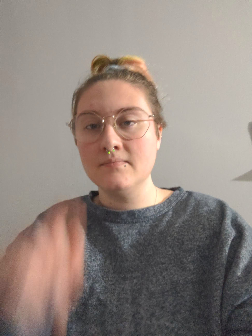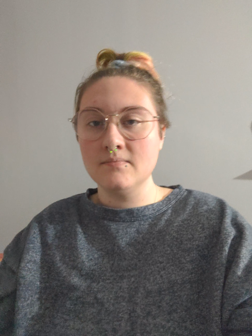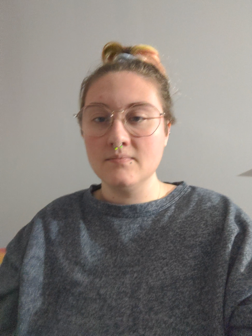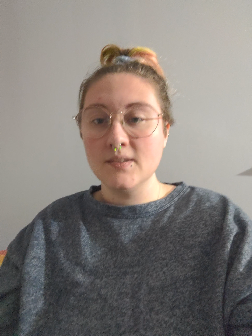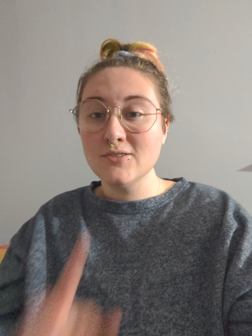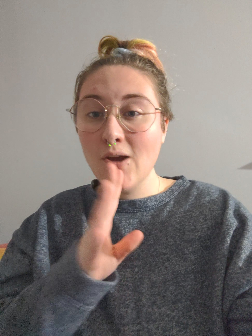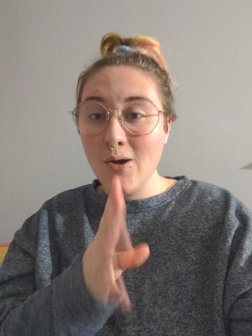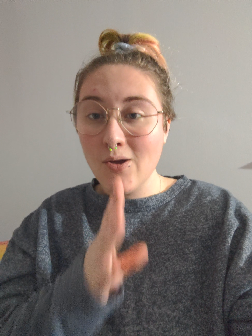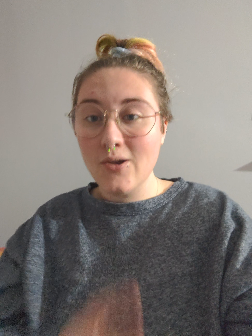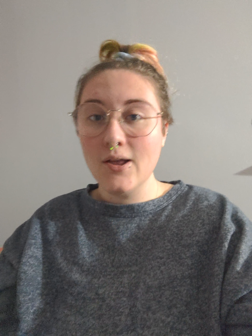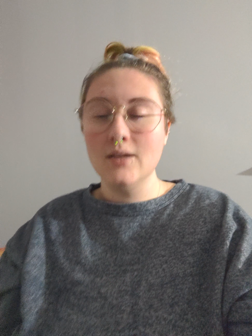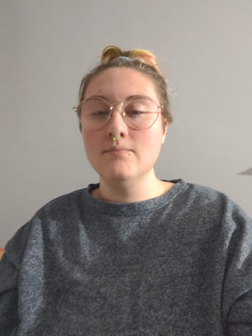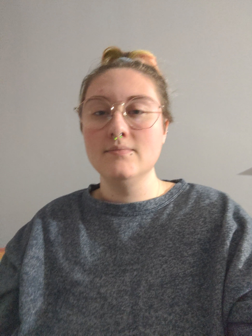talk